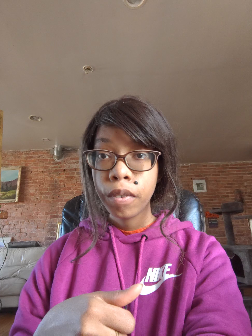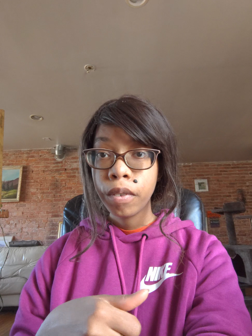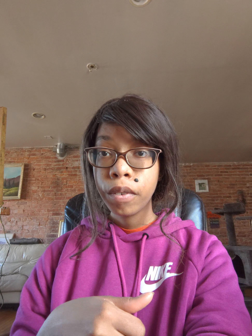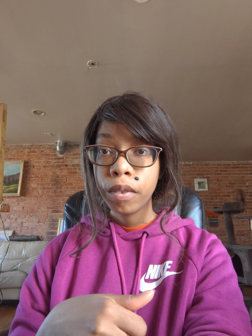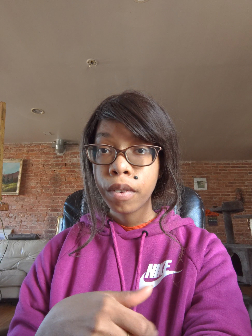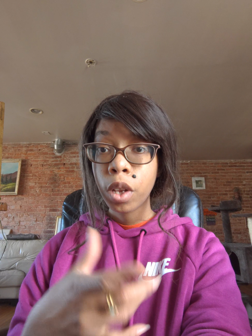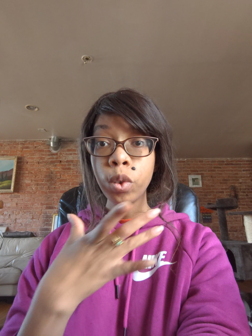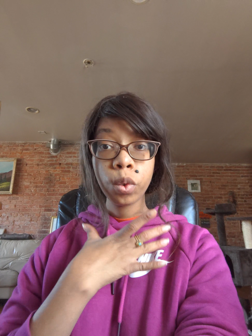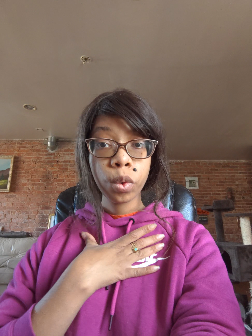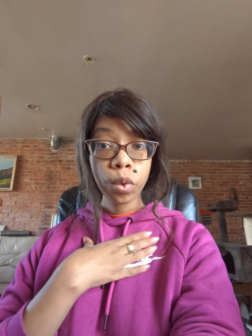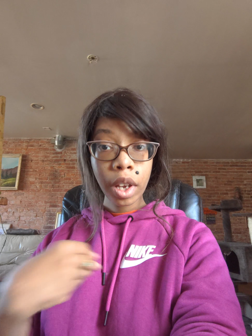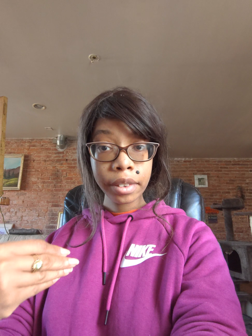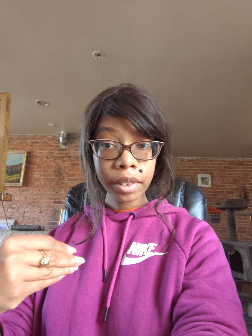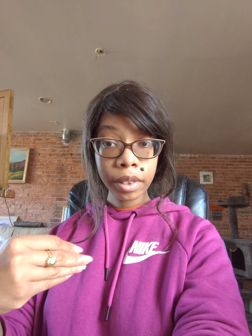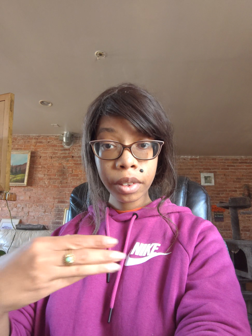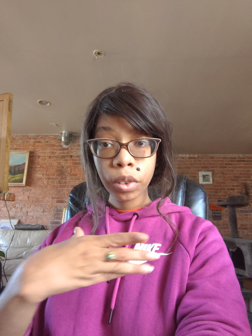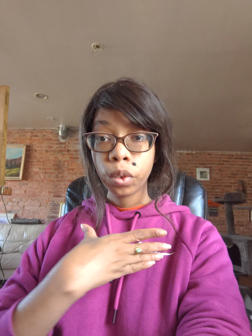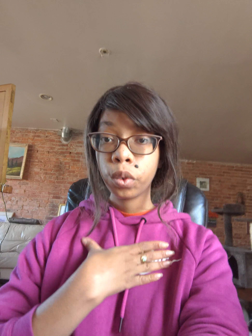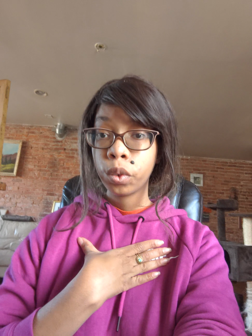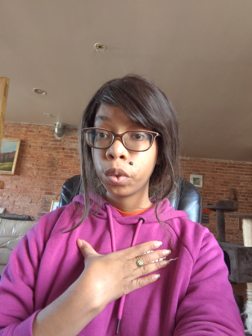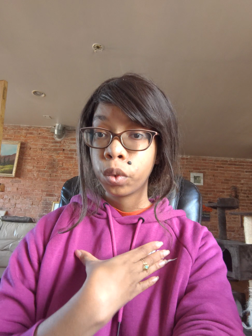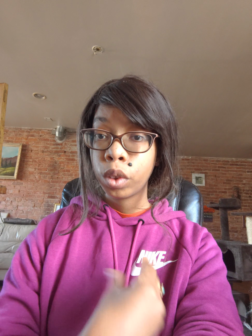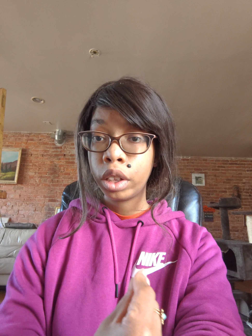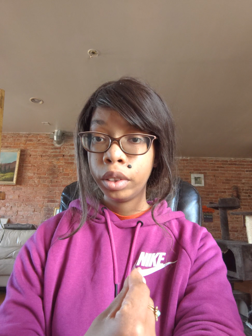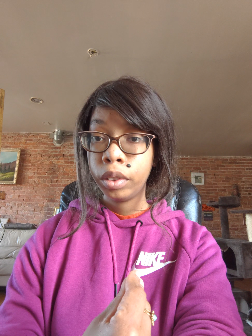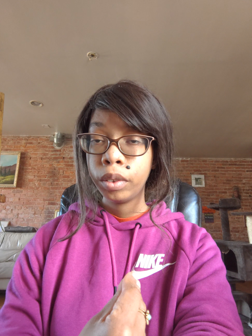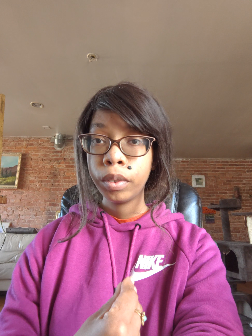white